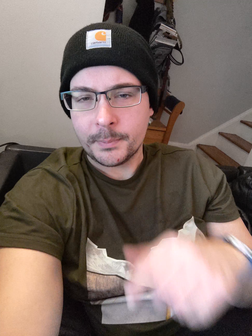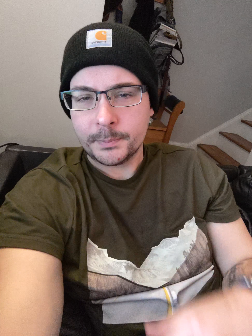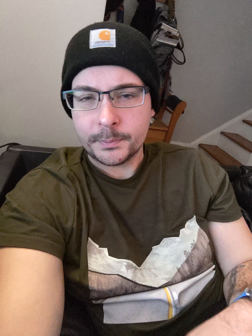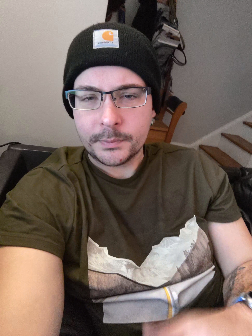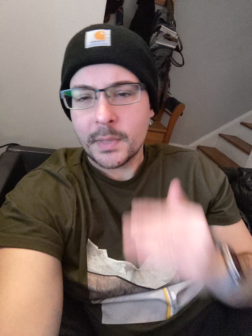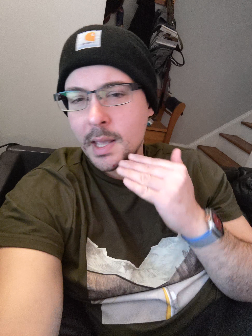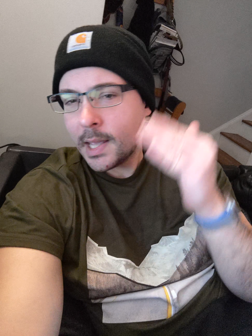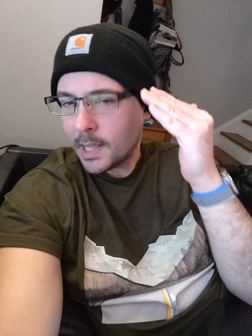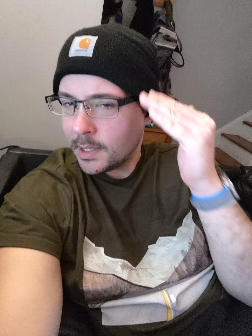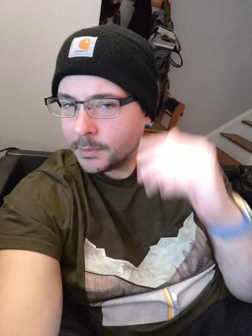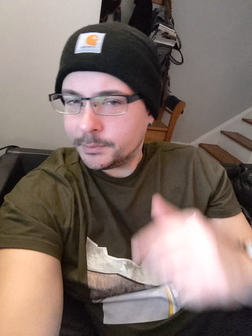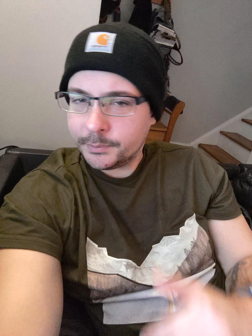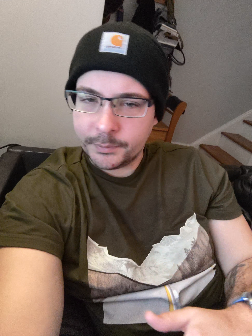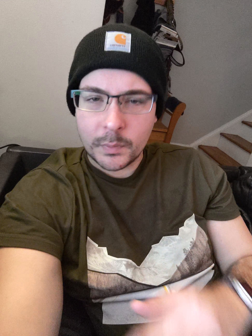head